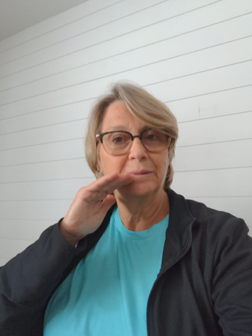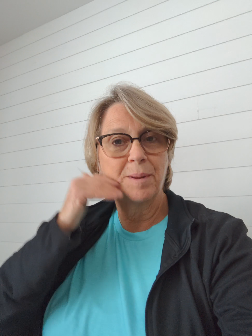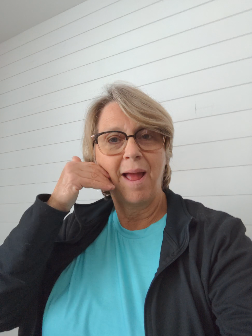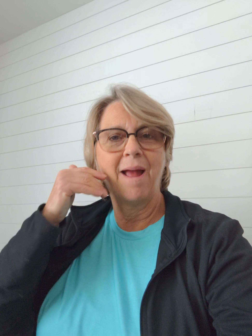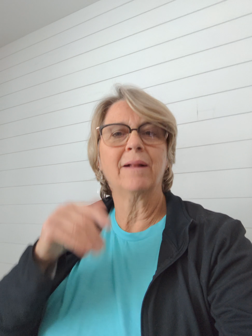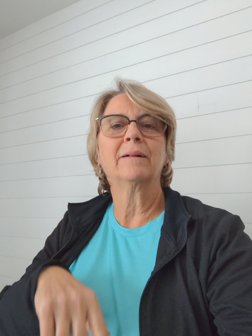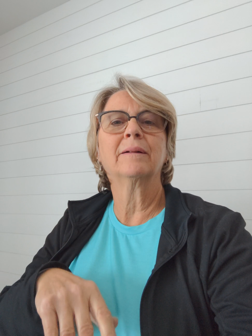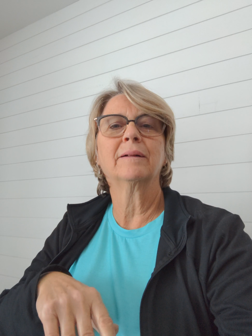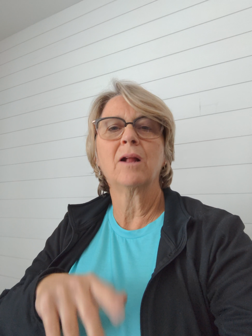smile